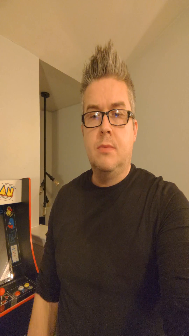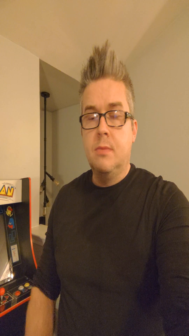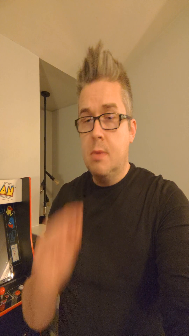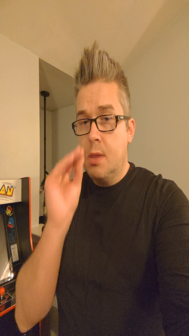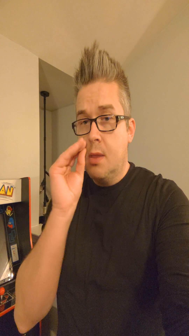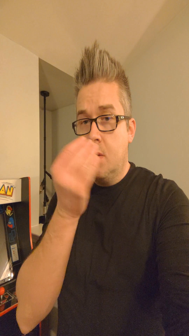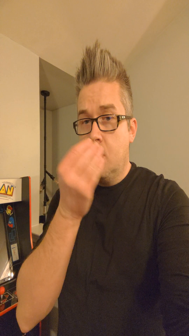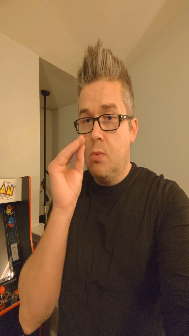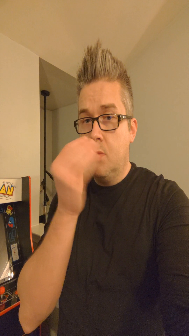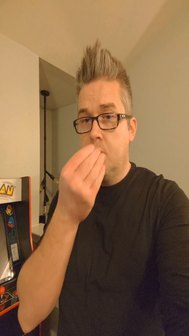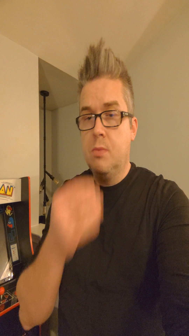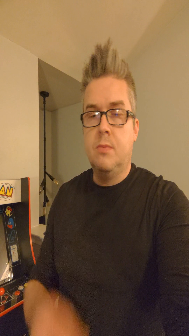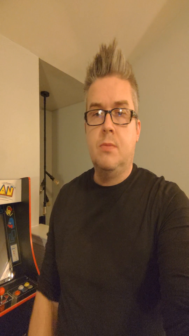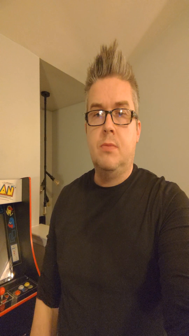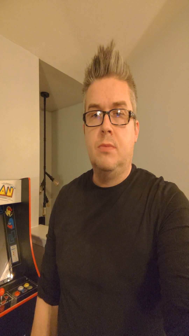flower